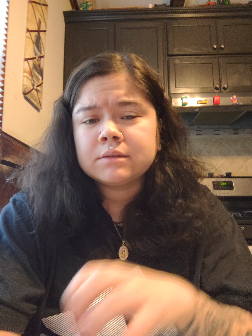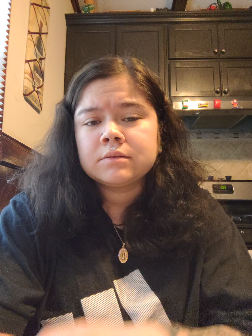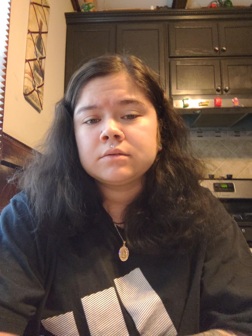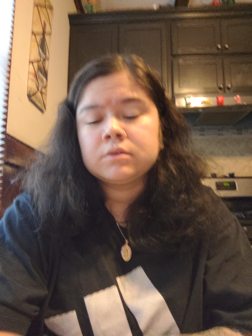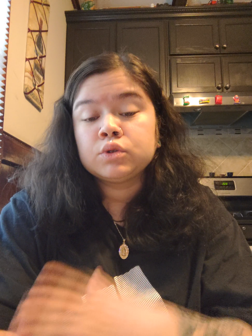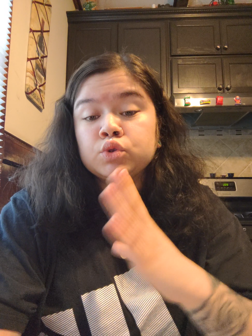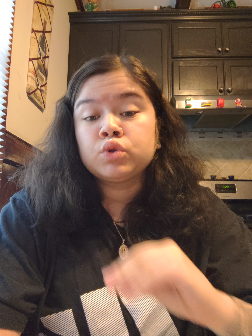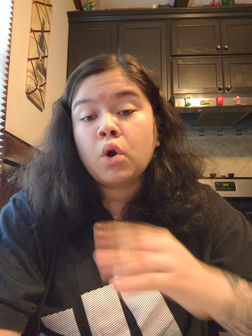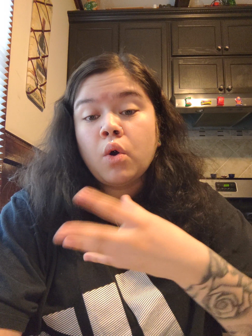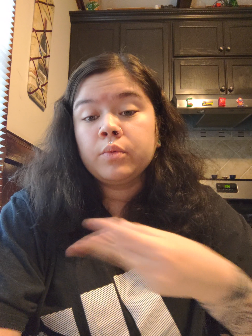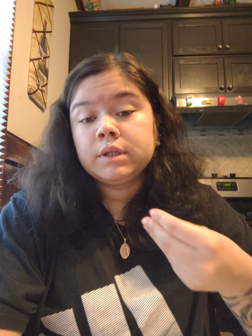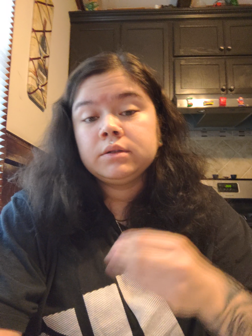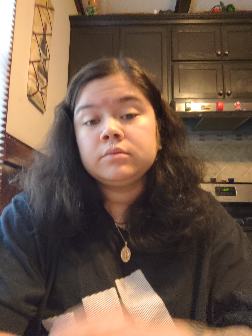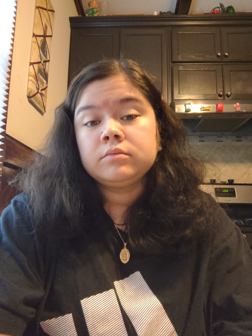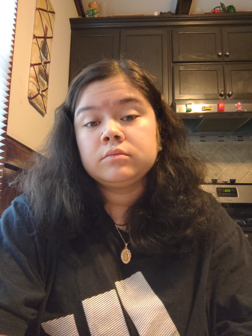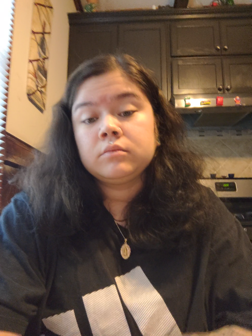story